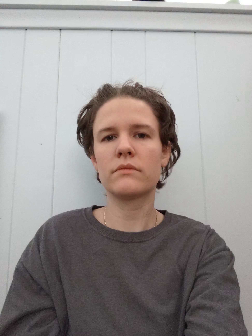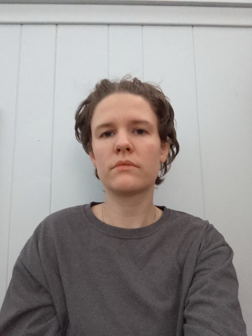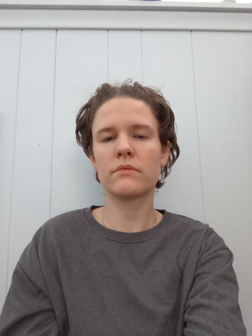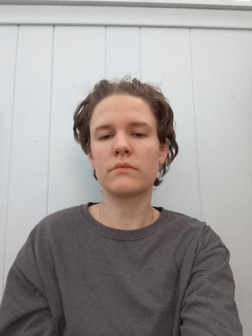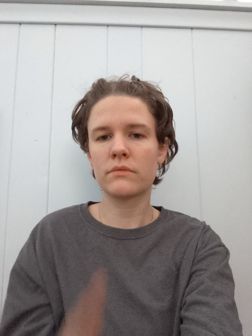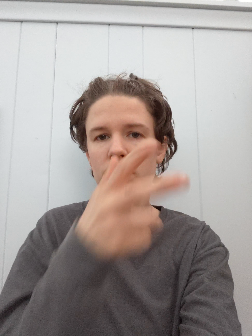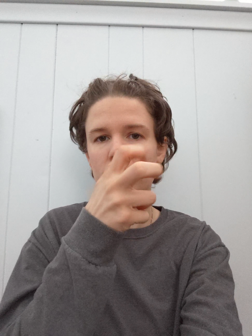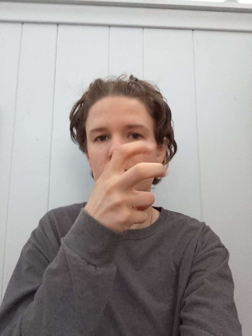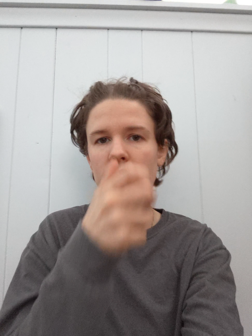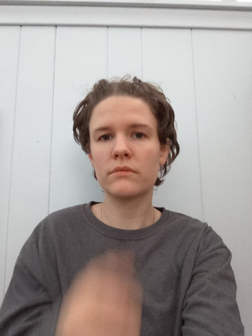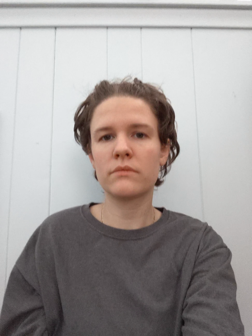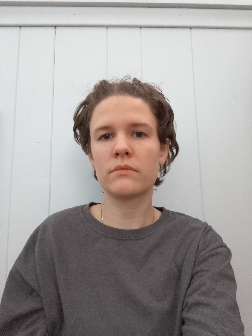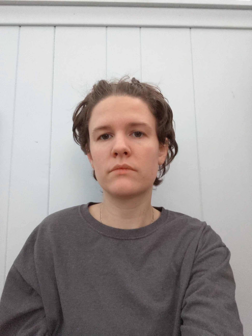bug